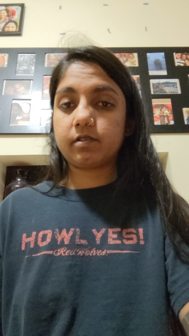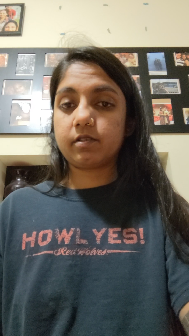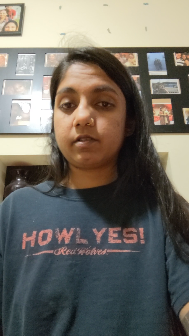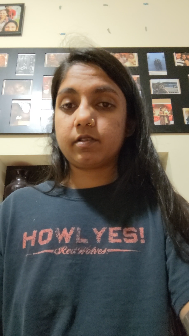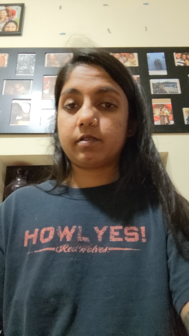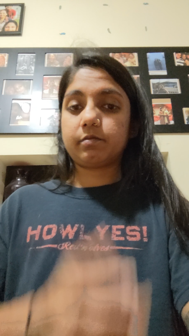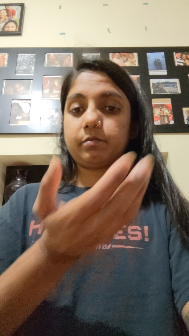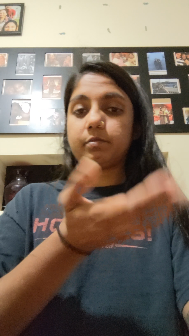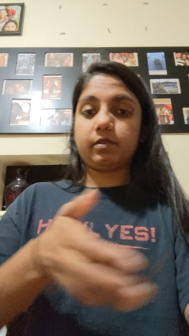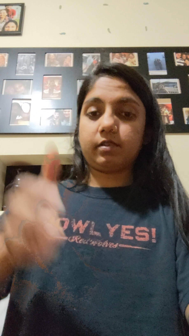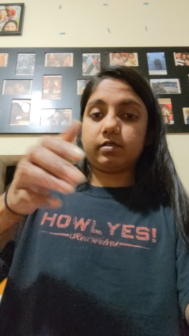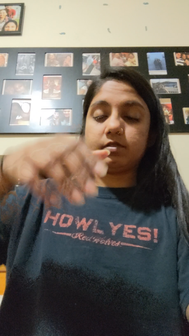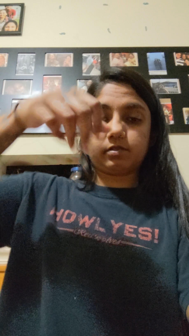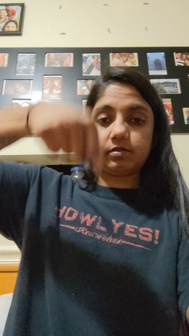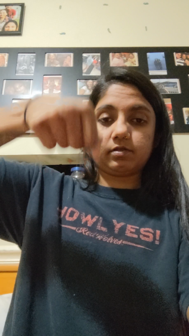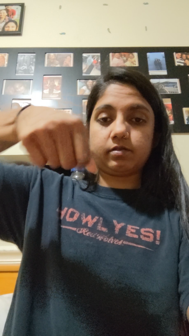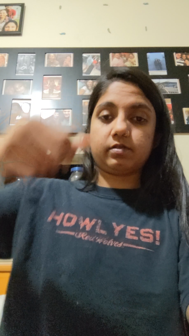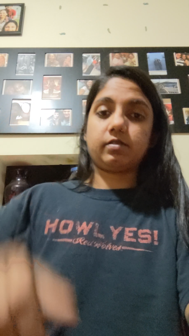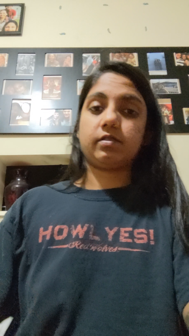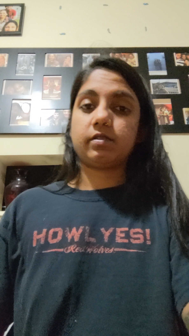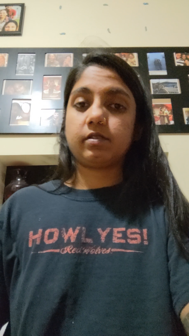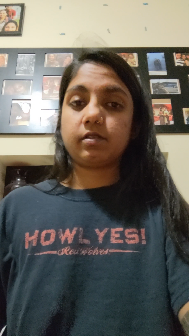basket